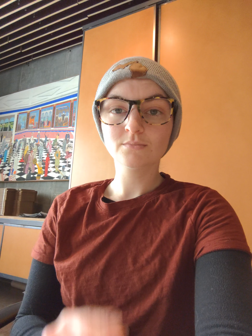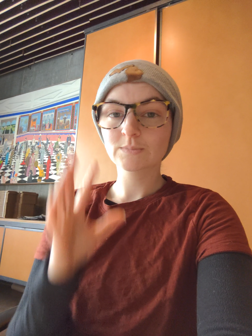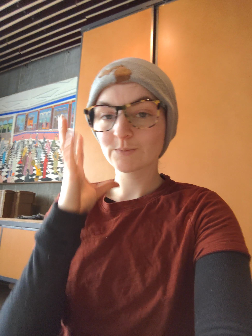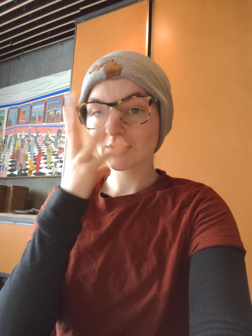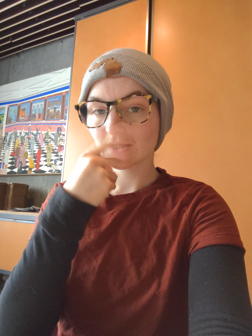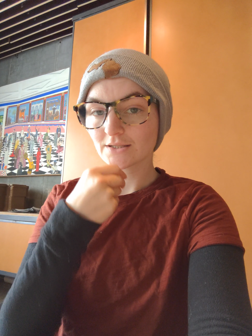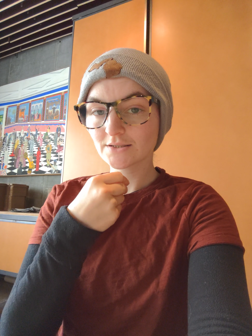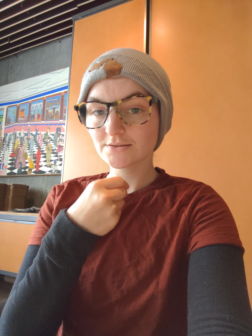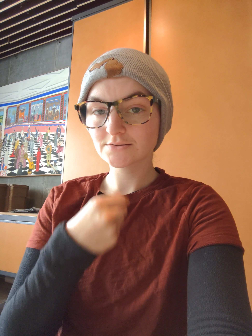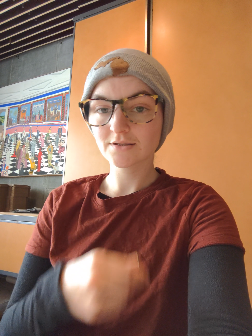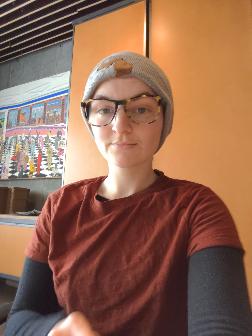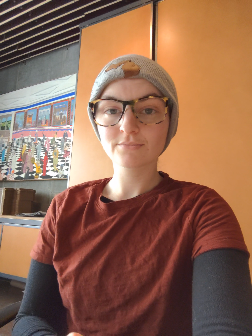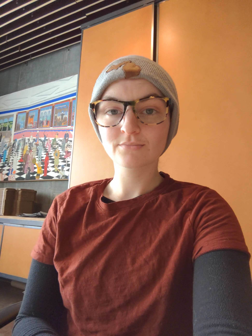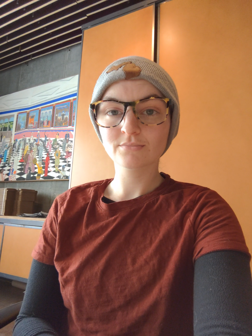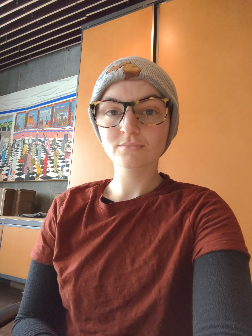pretty